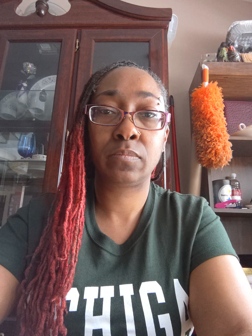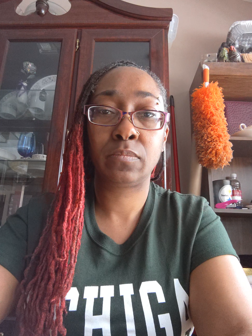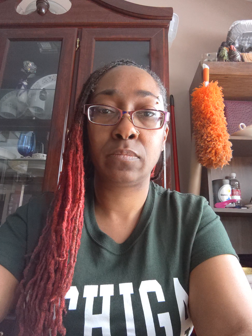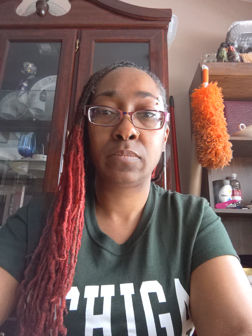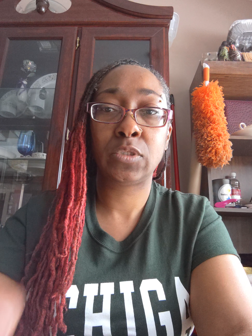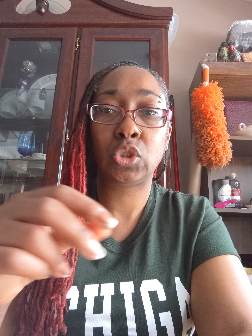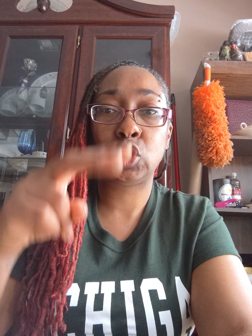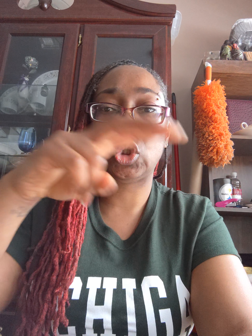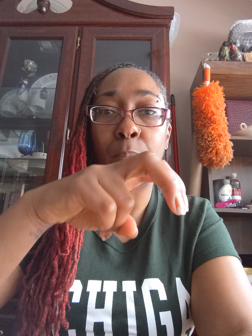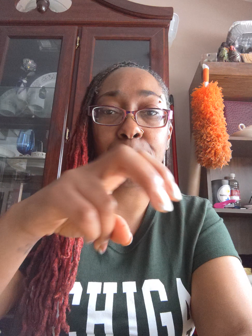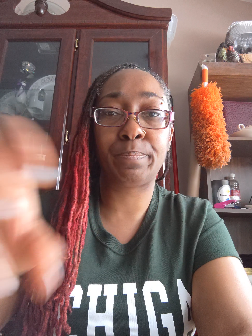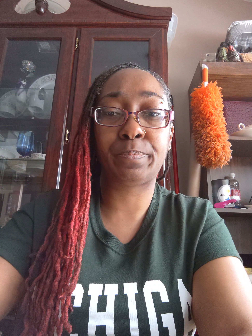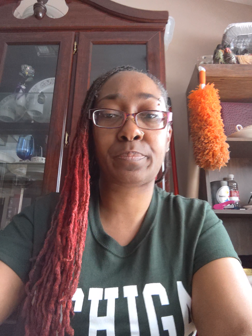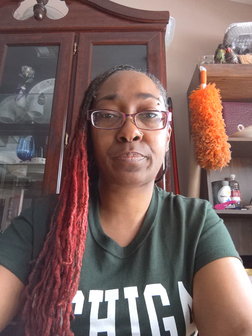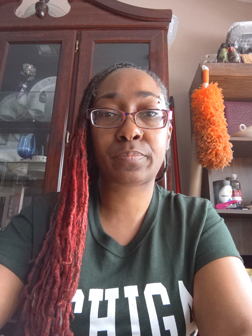jump